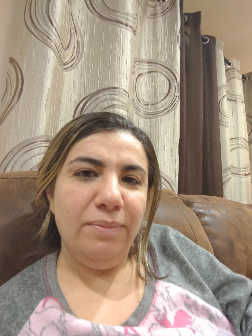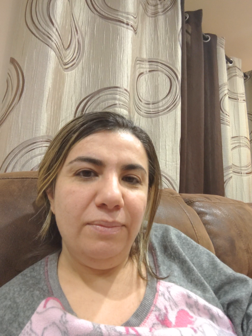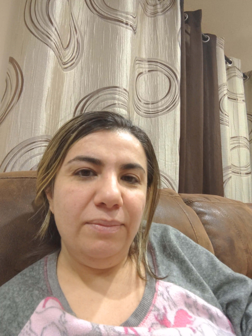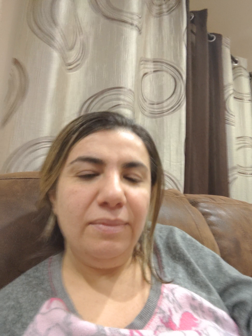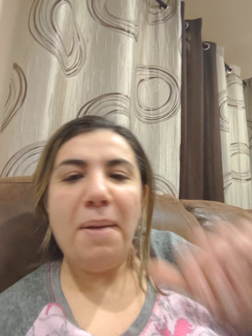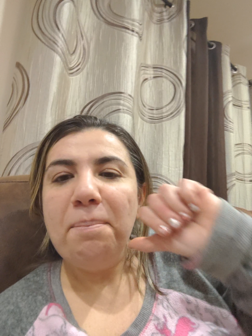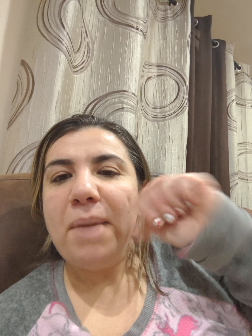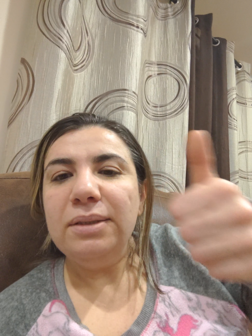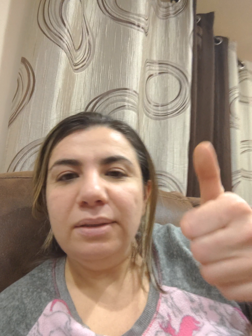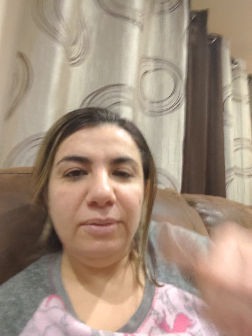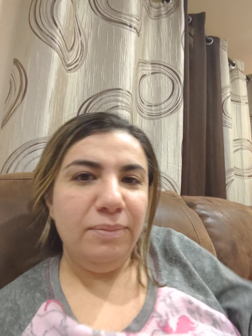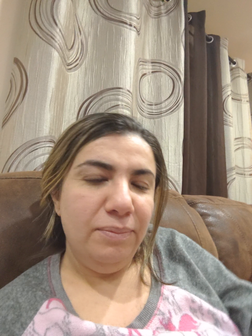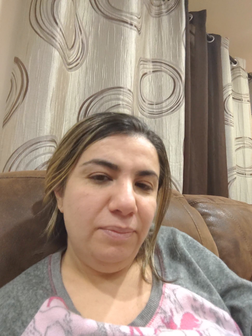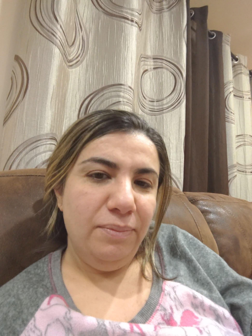tomorrow